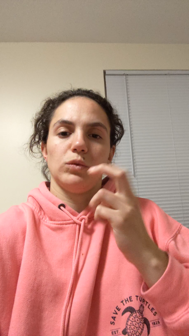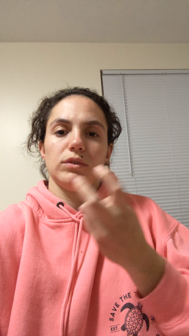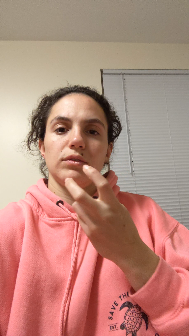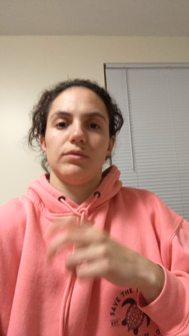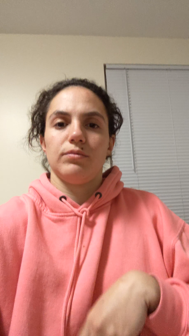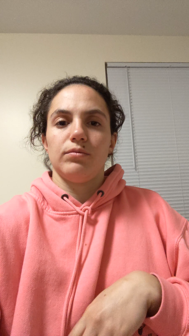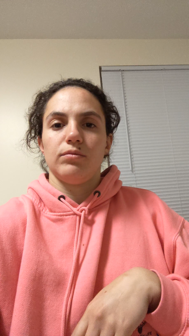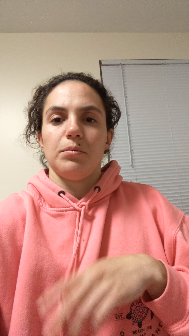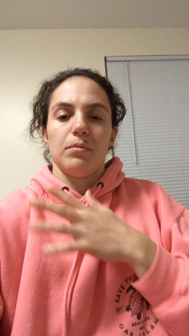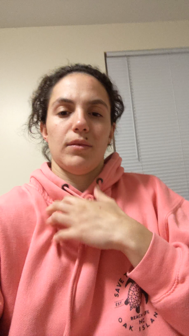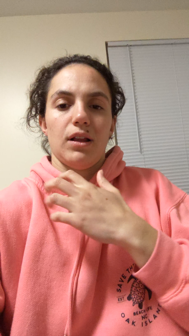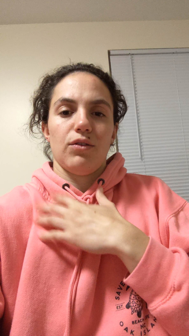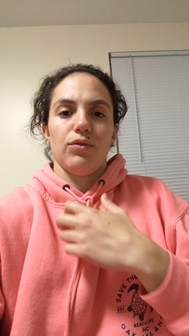bear